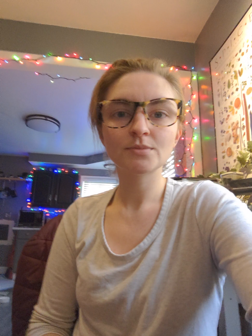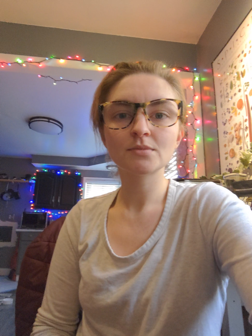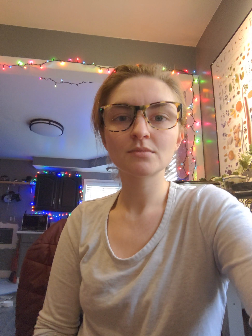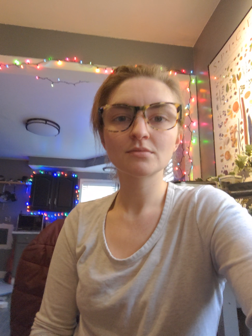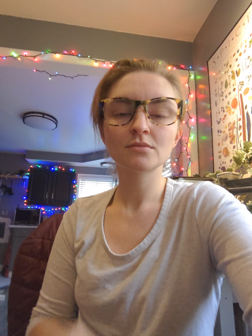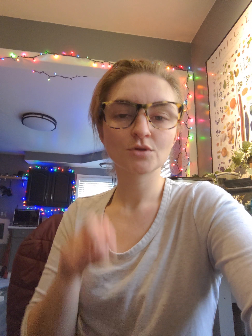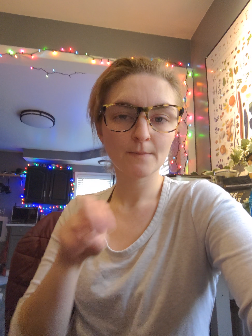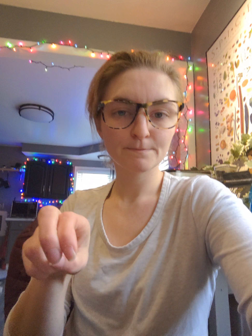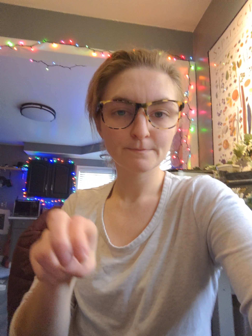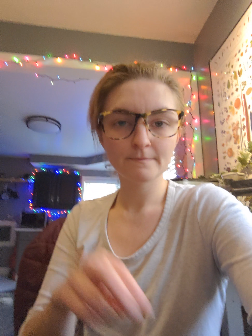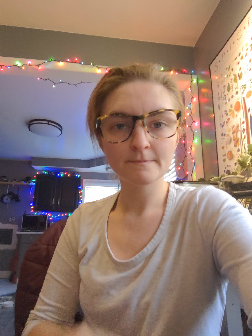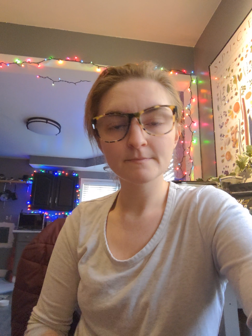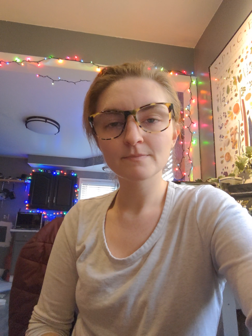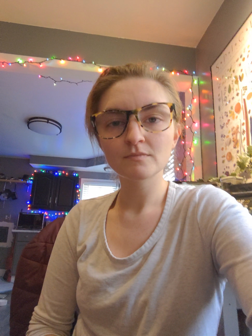ride